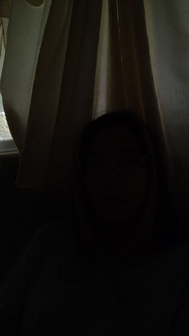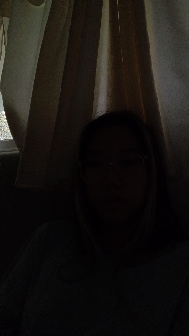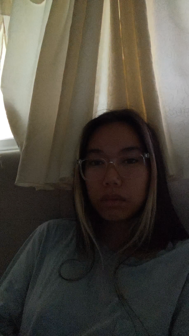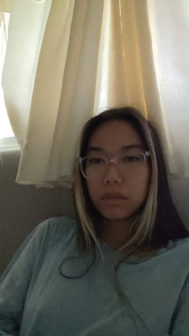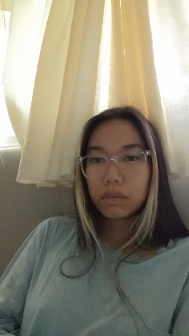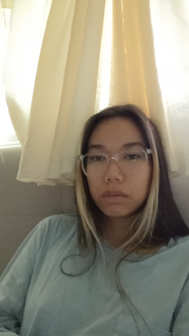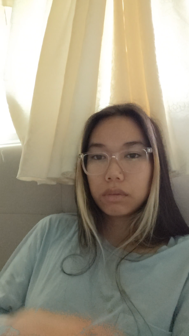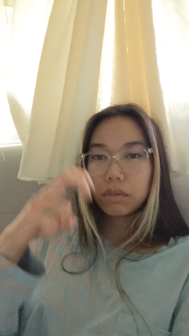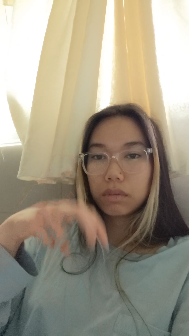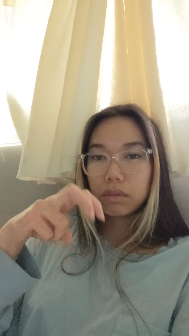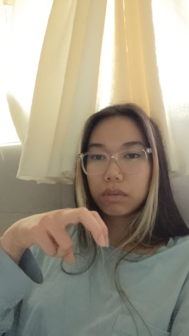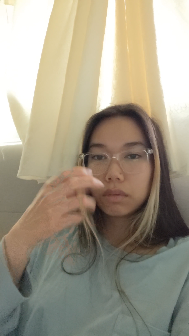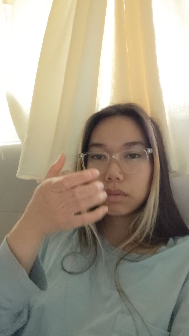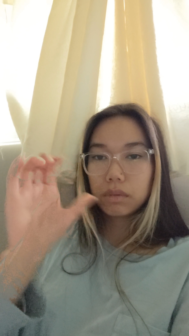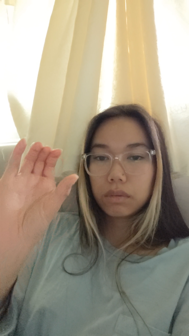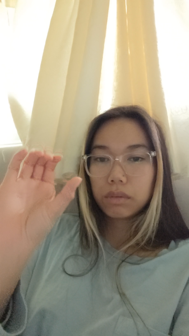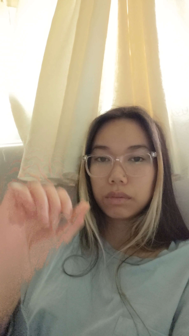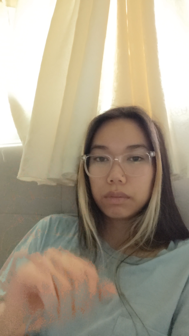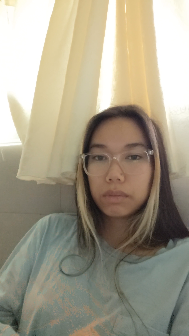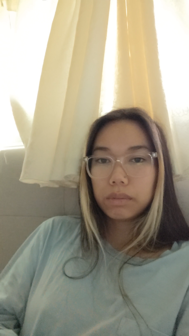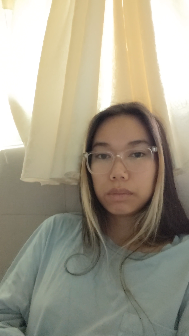potato chip